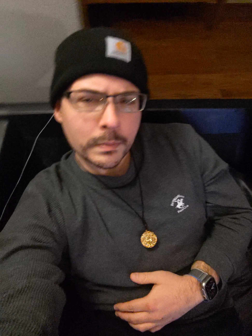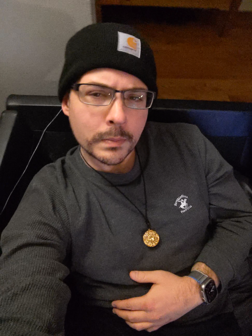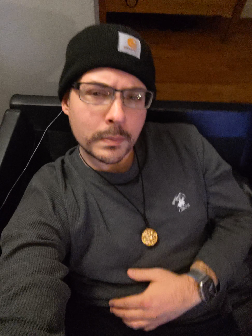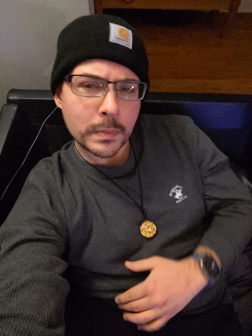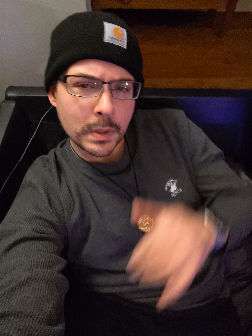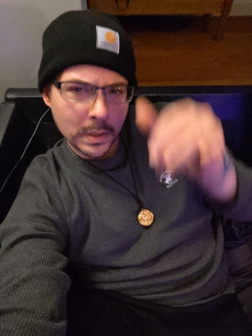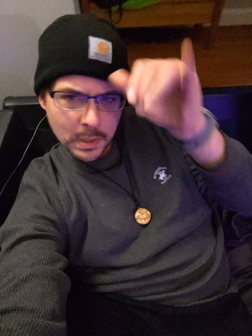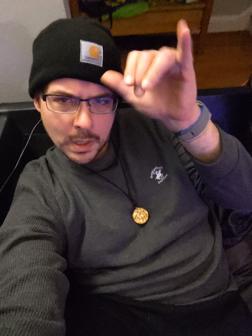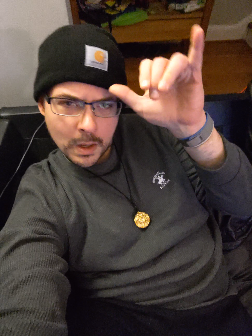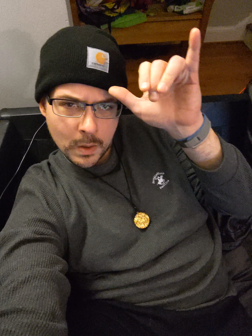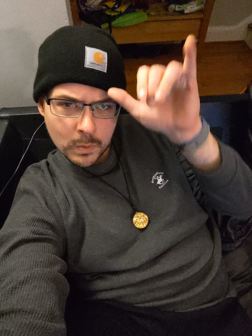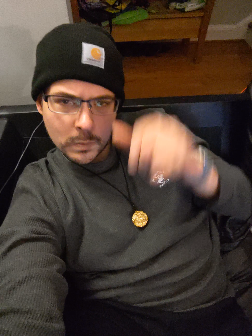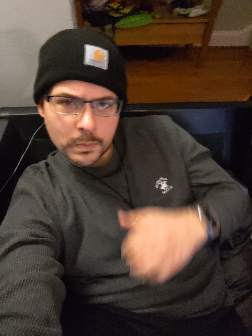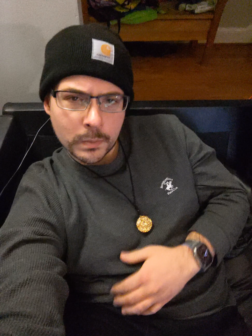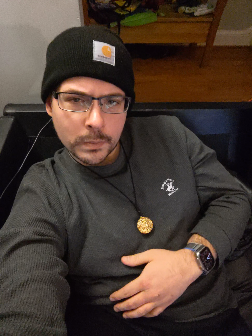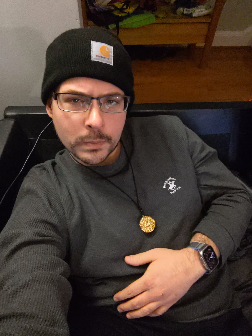cow